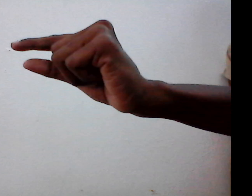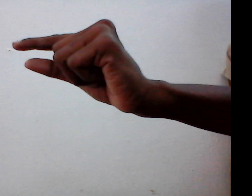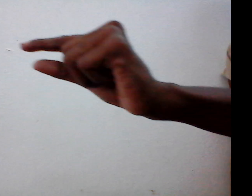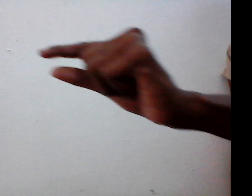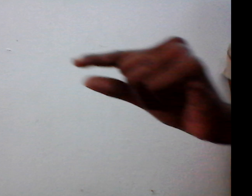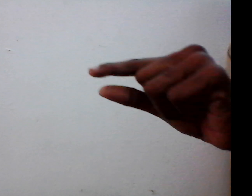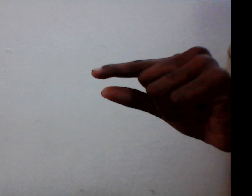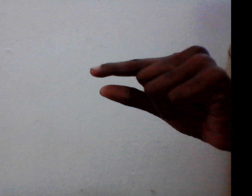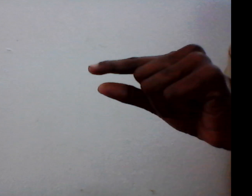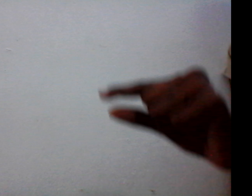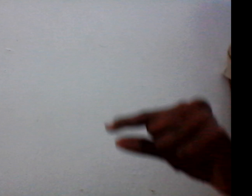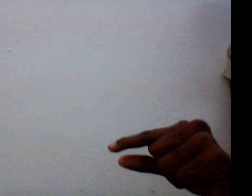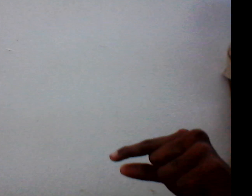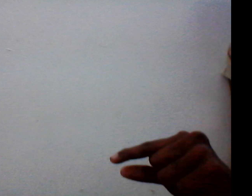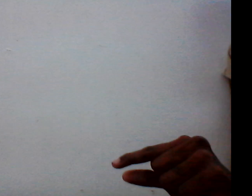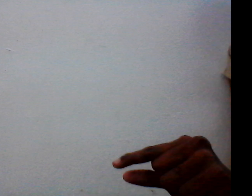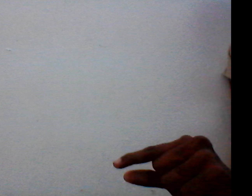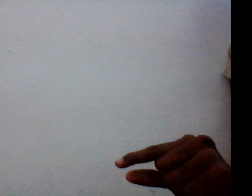ഊ